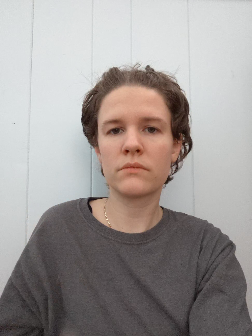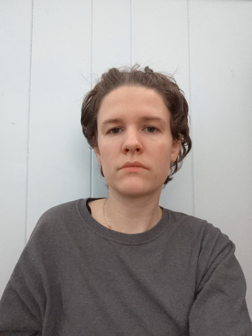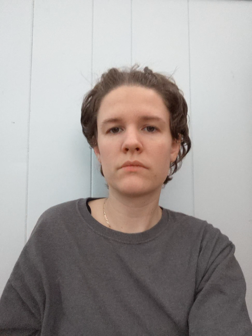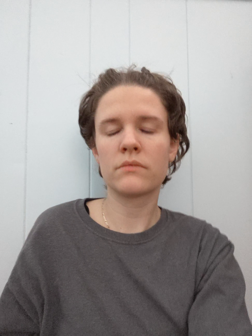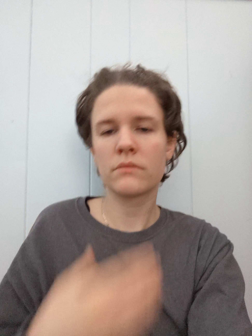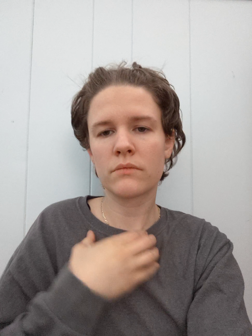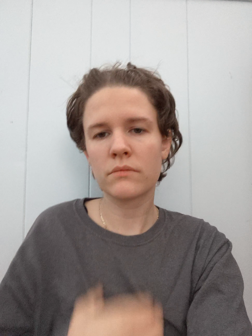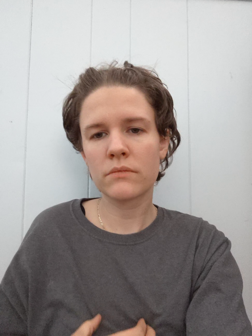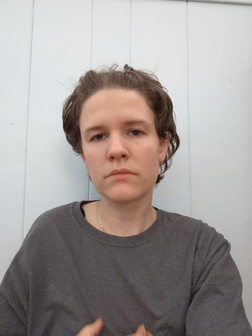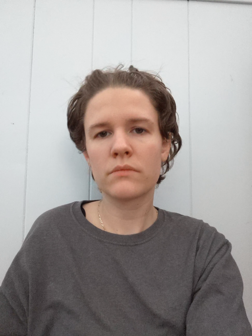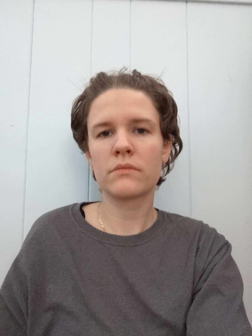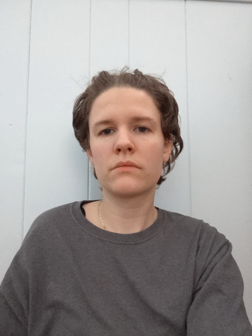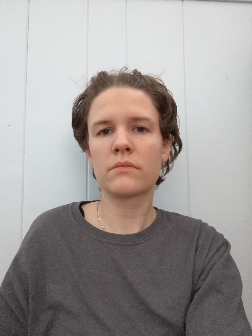hungry